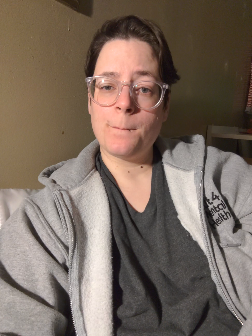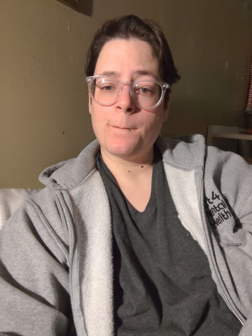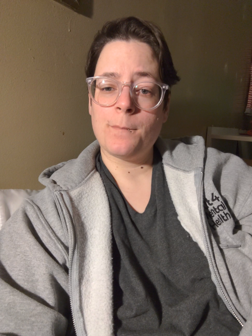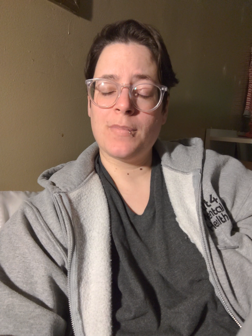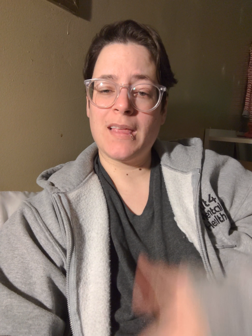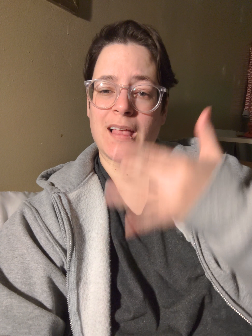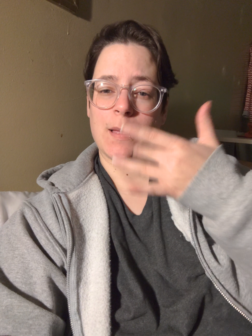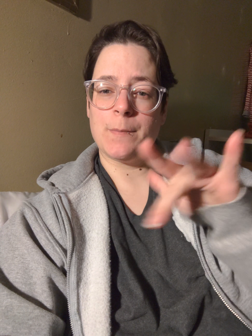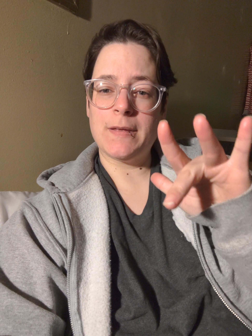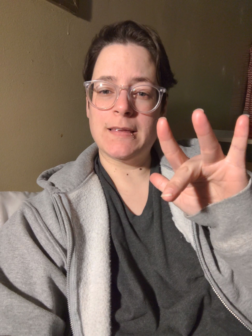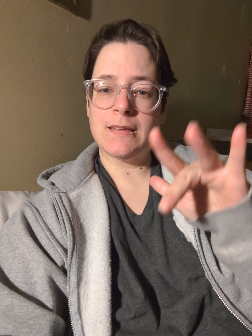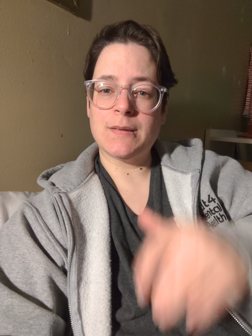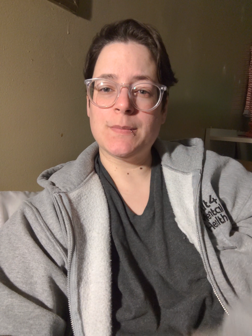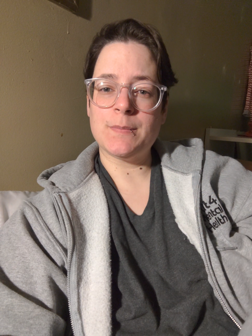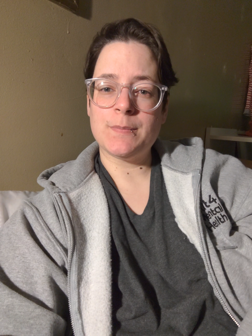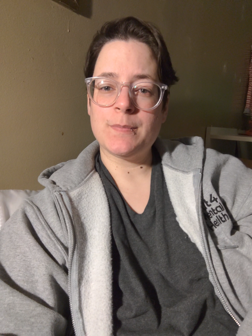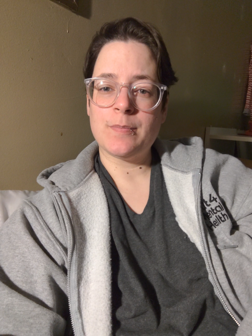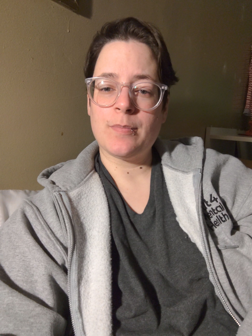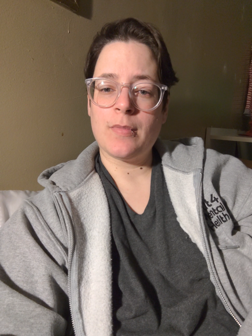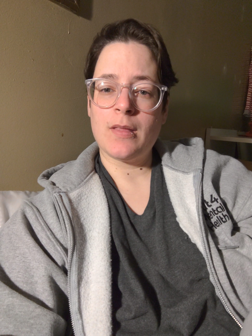empty